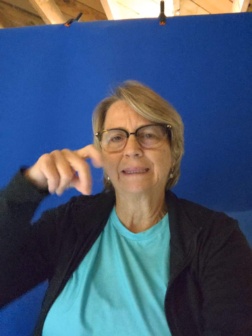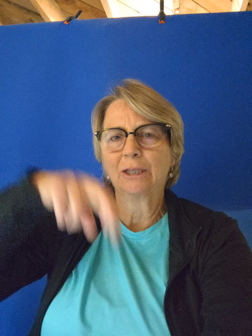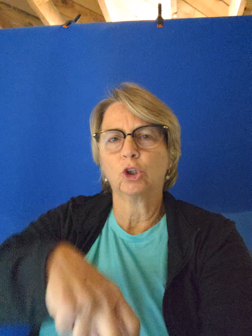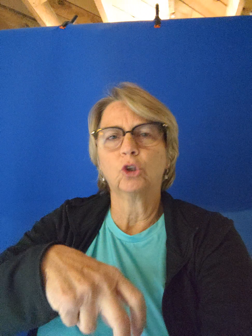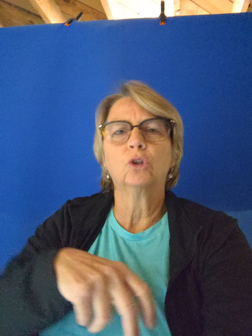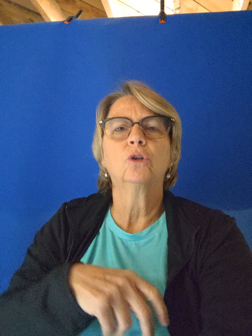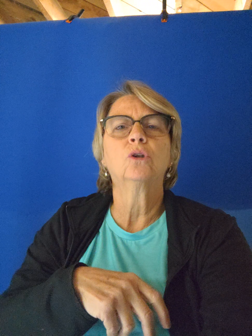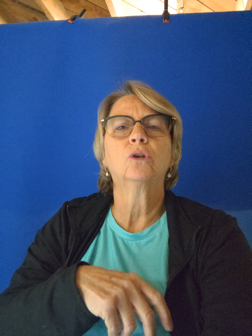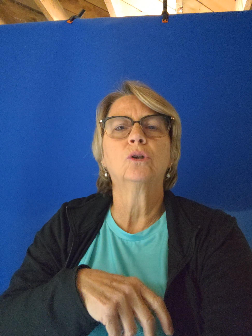stairs